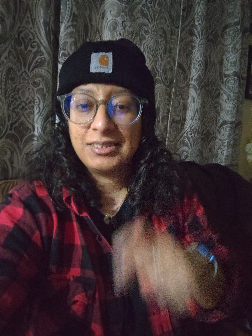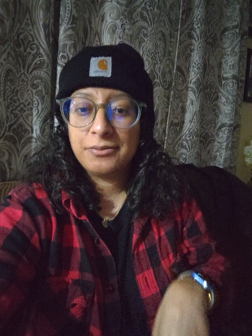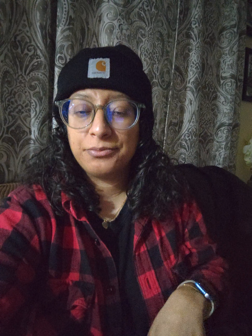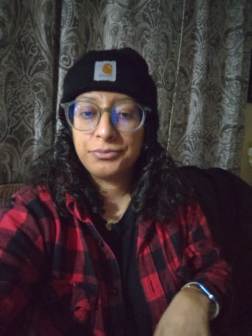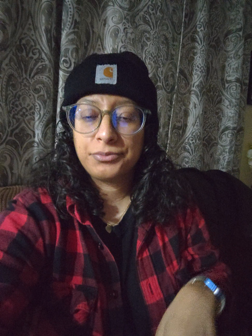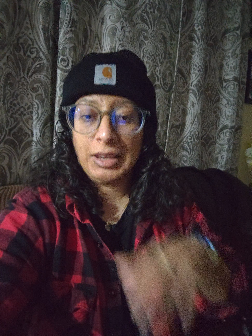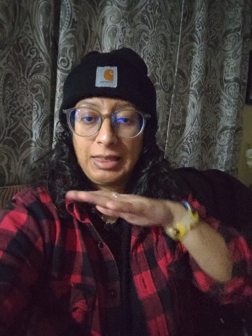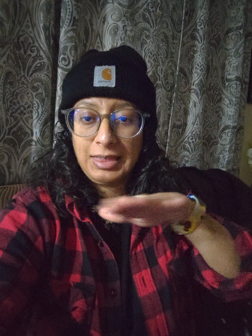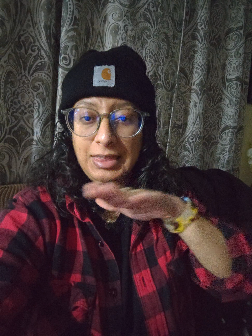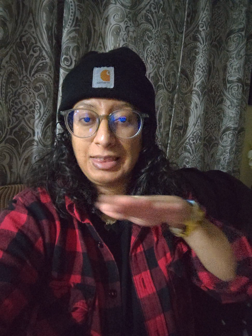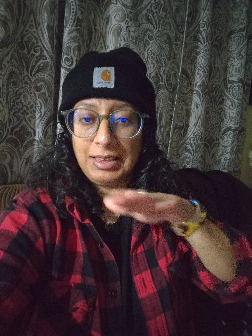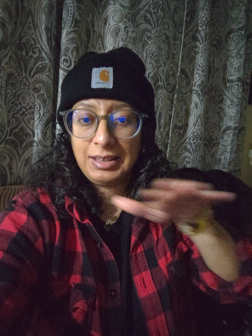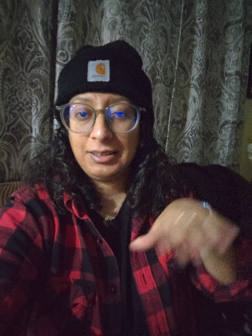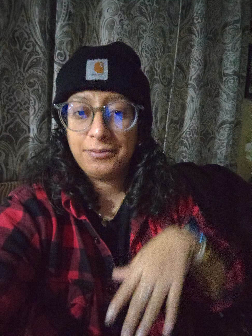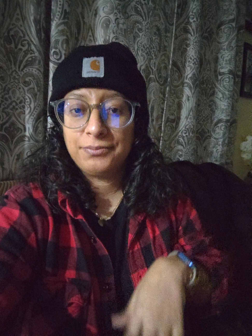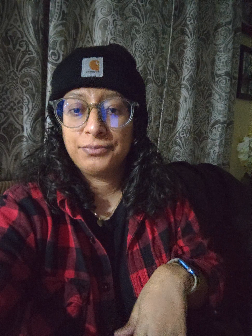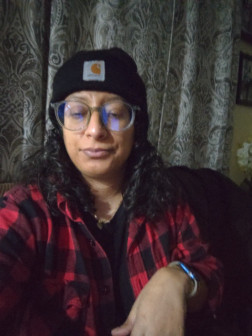clean